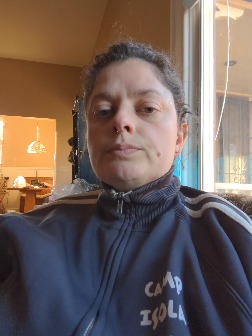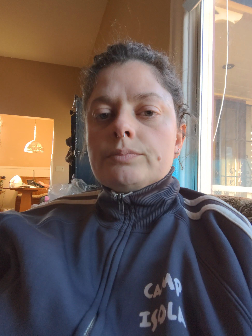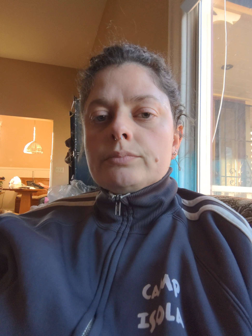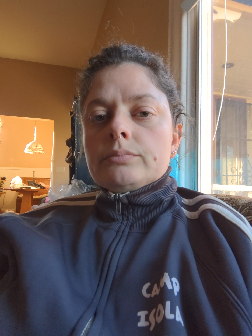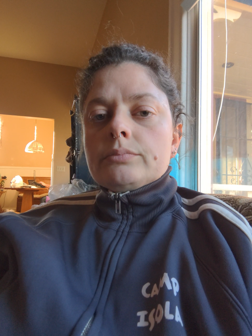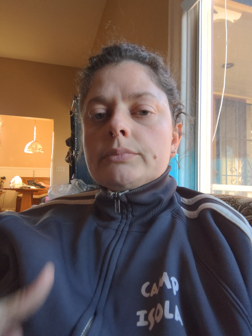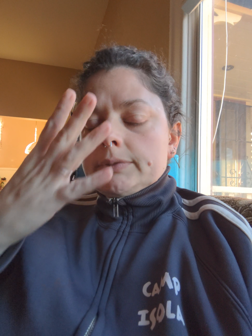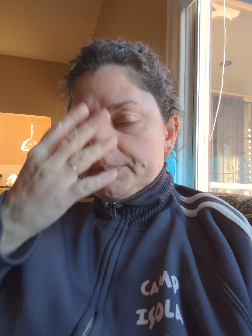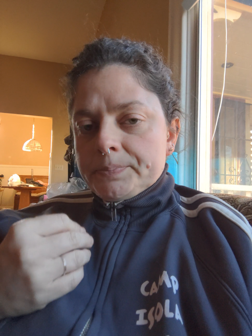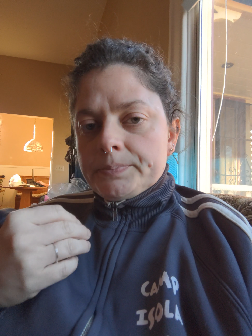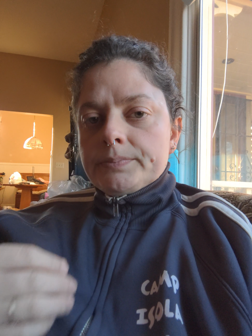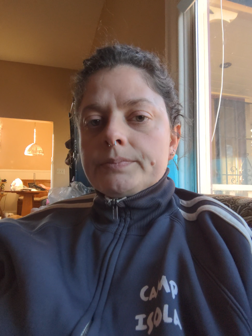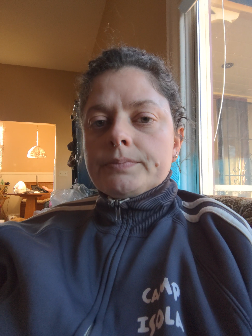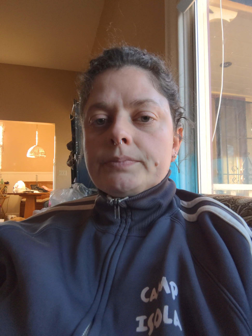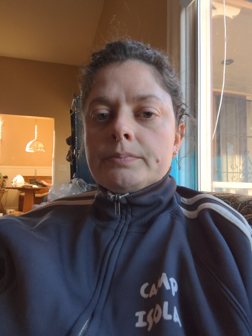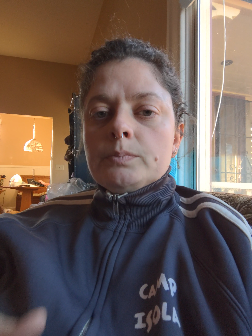sleep